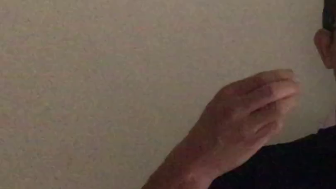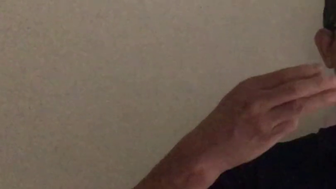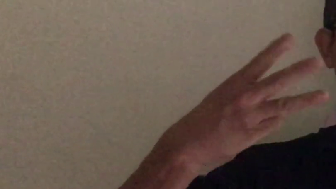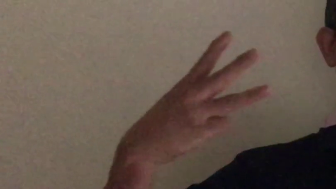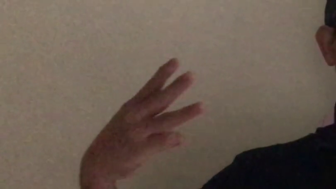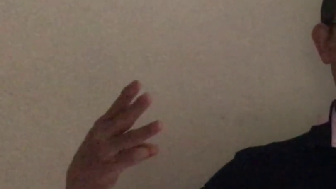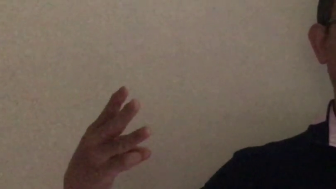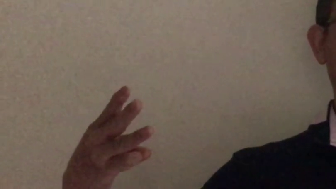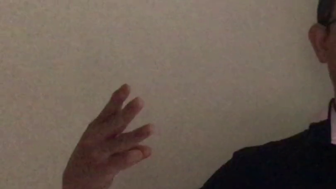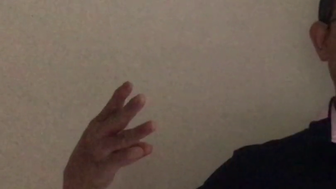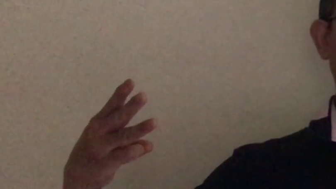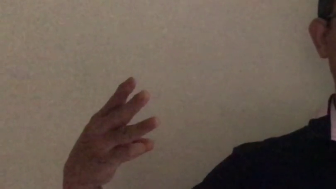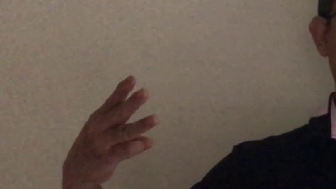उ